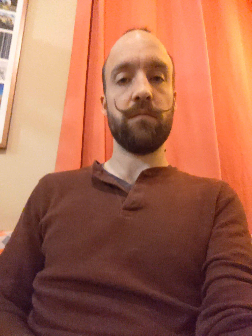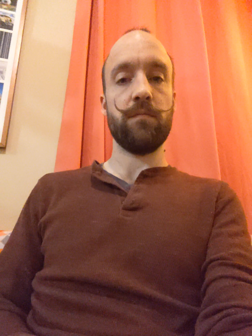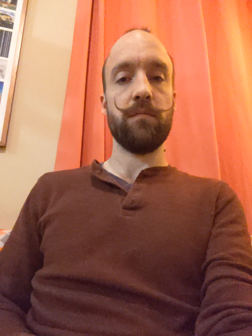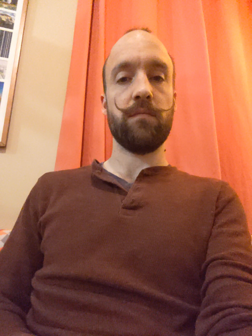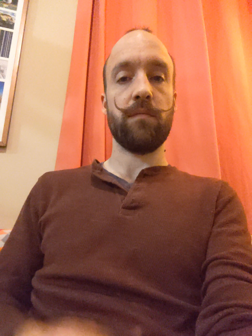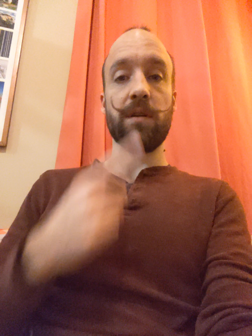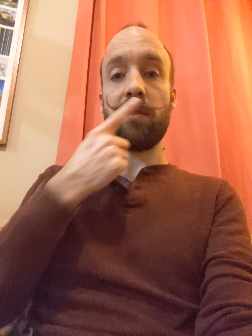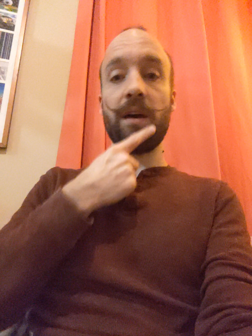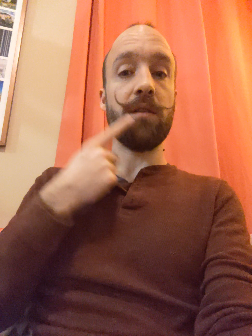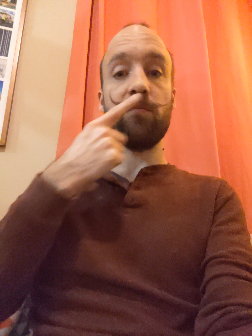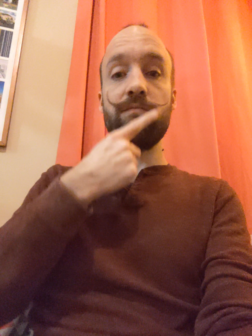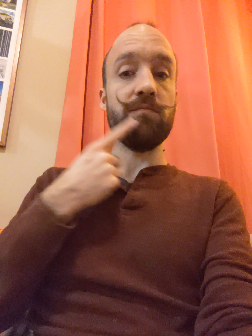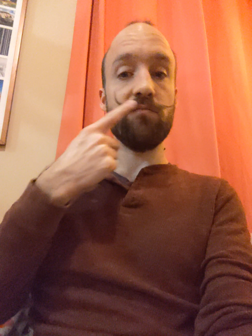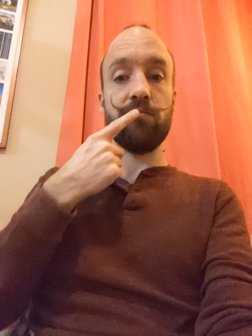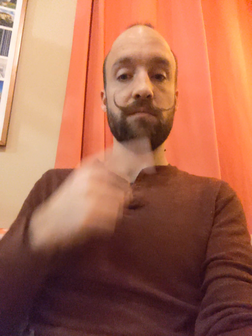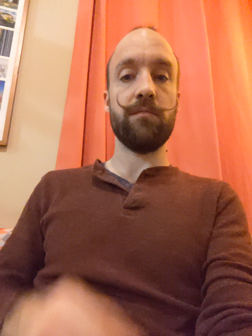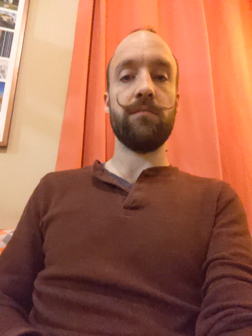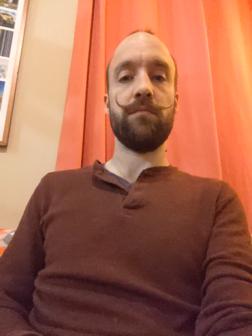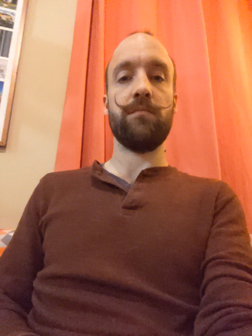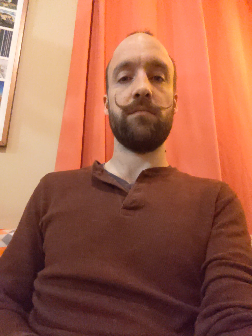mouth